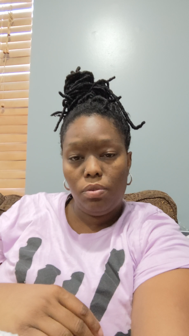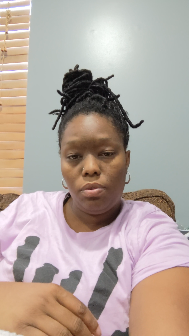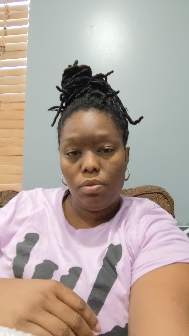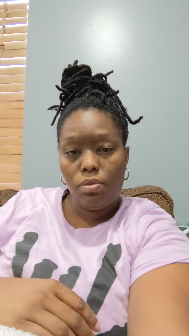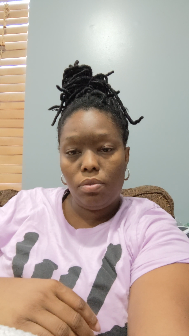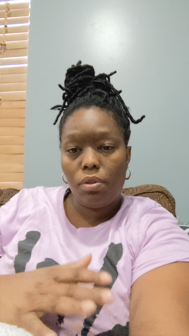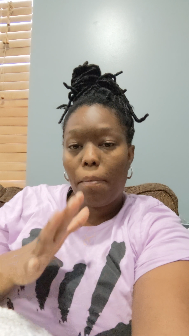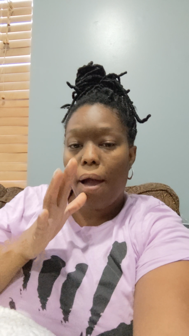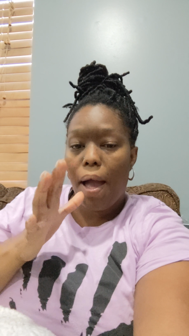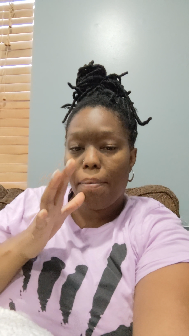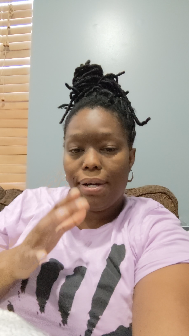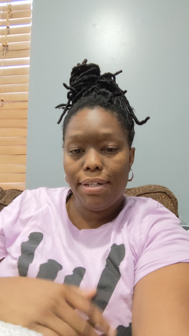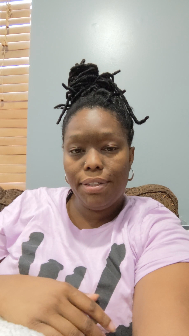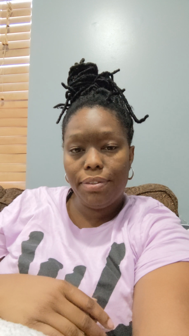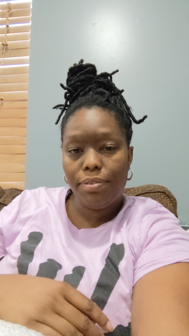mommy